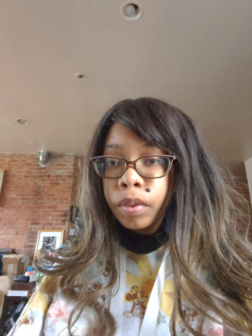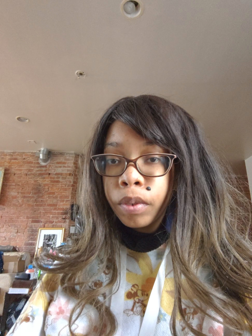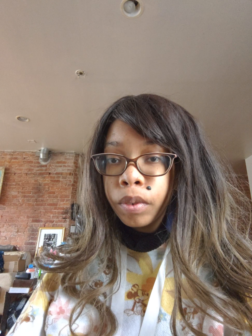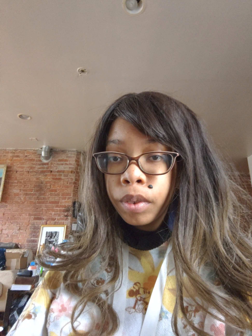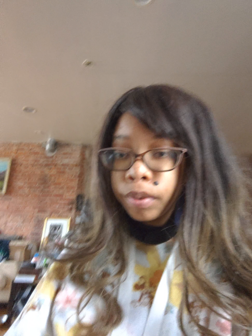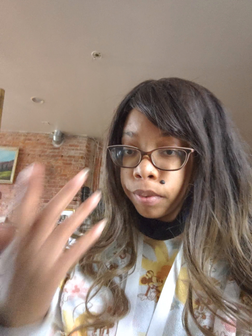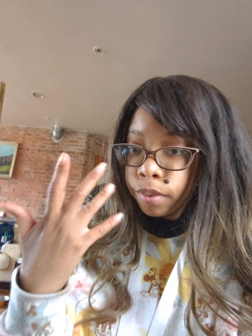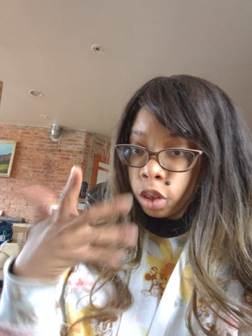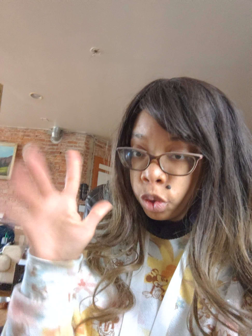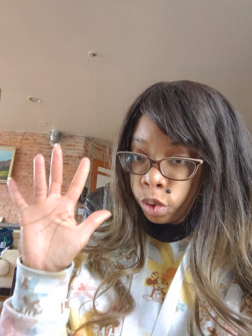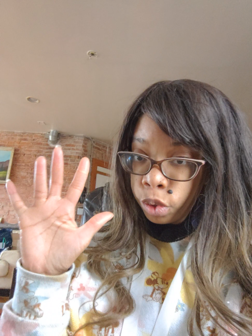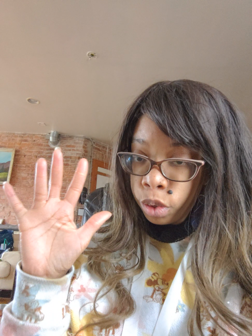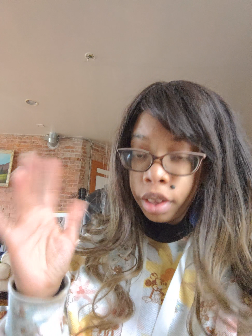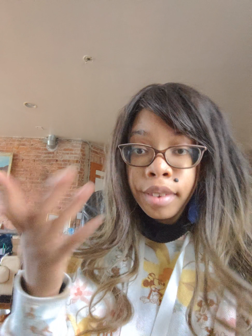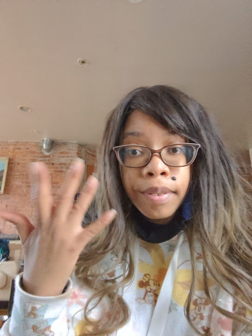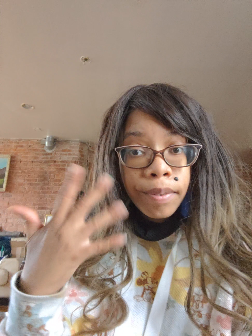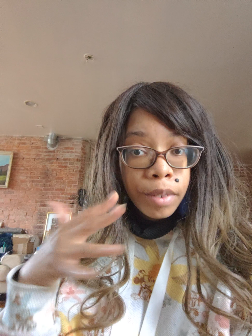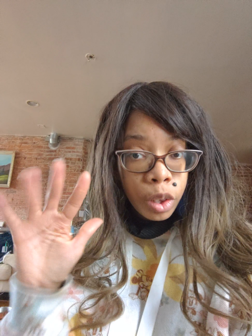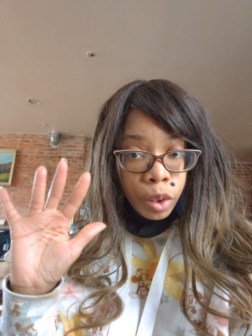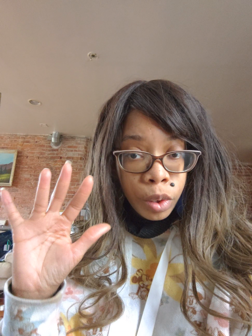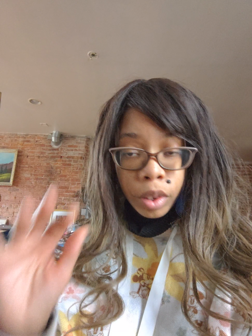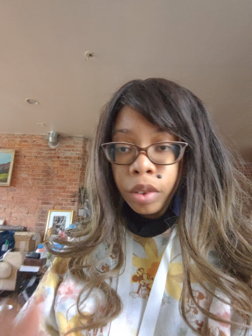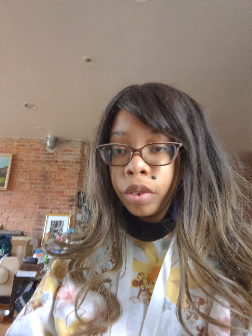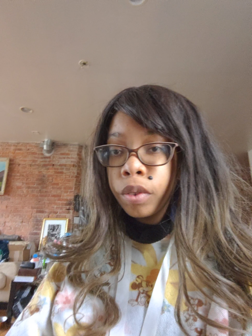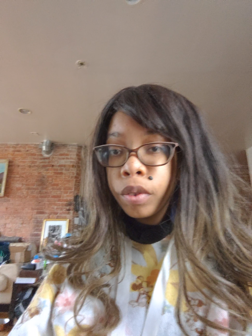finish